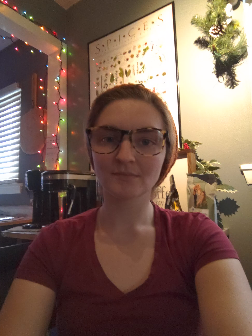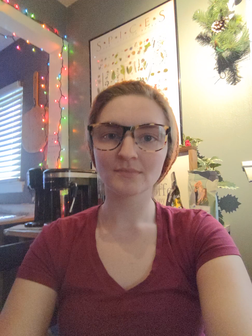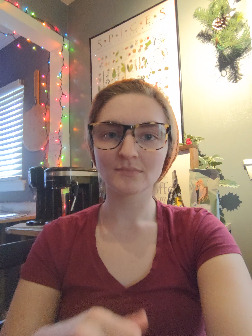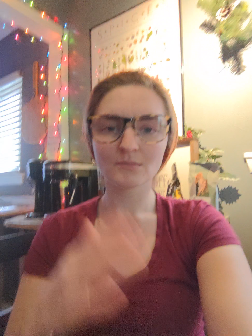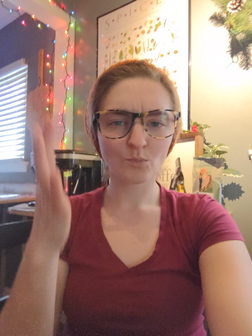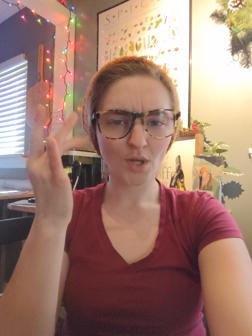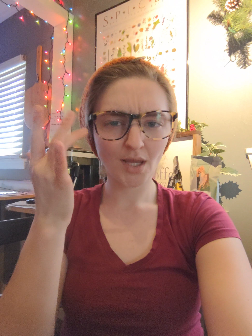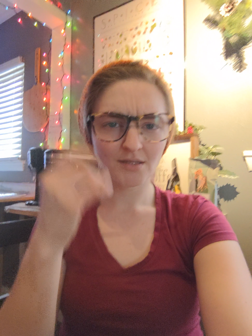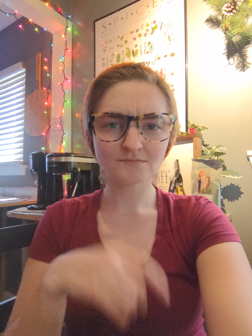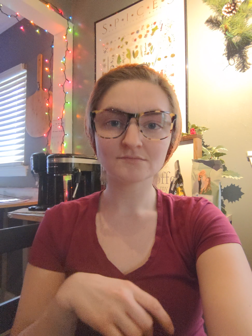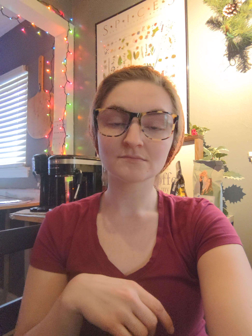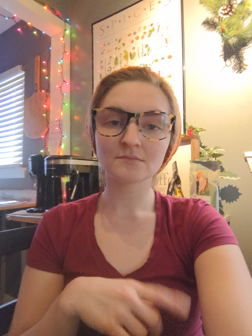why